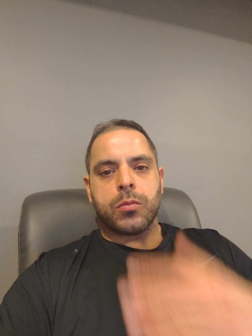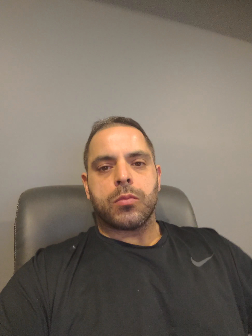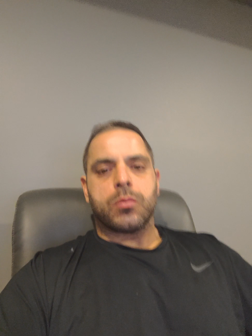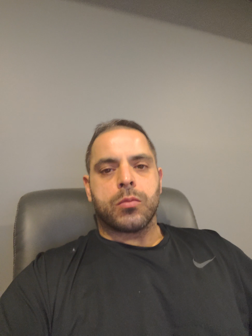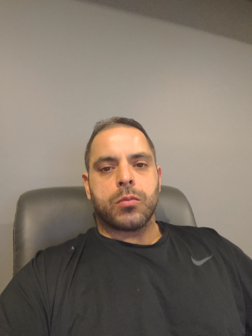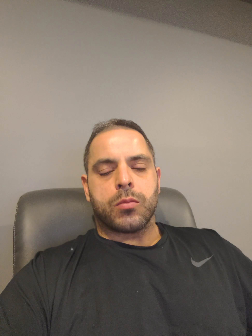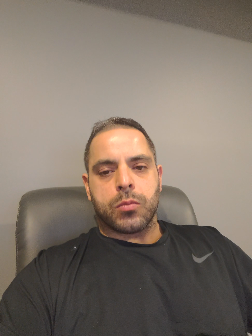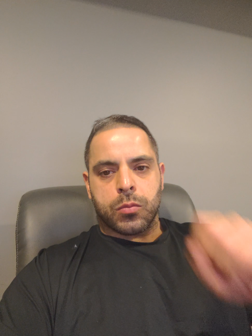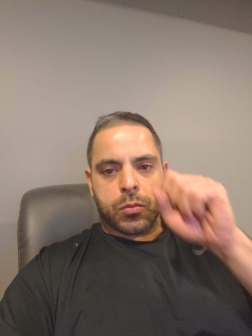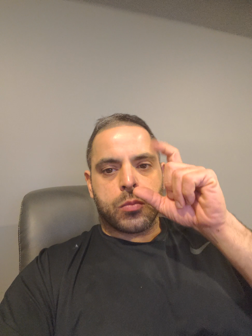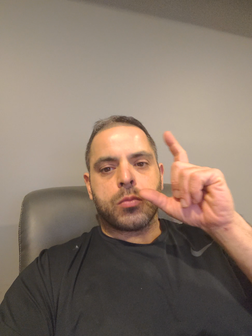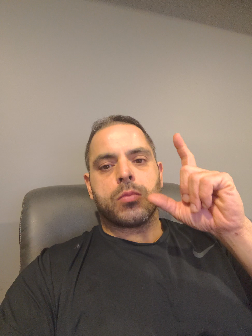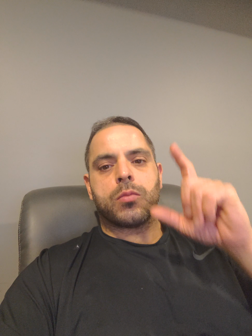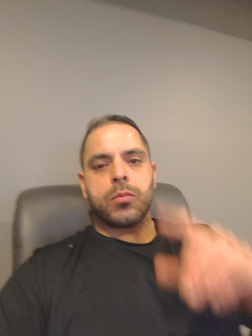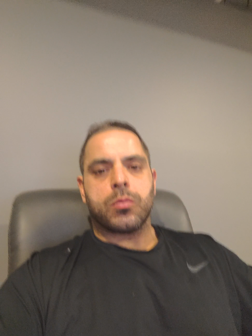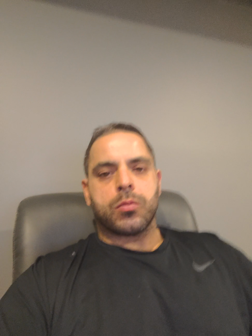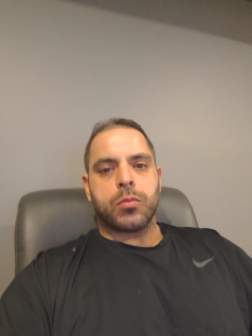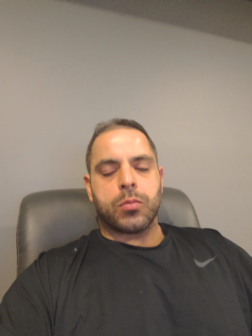awake